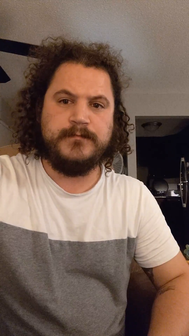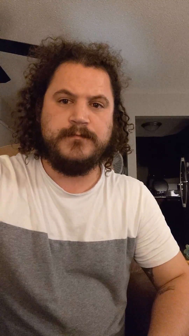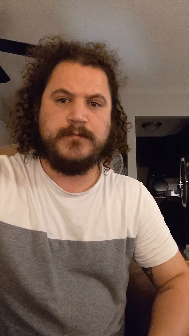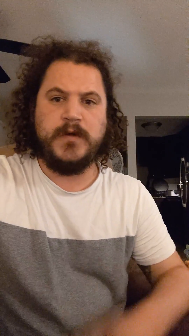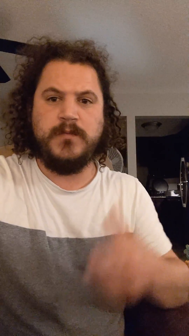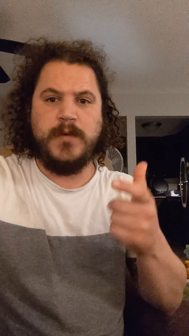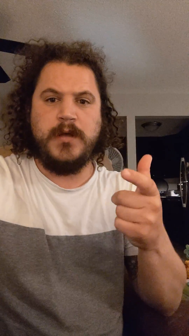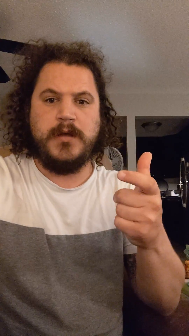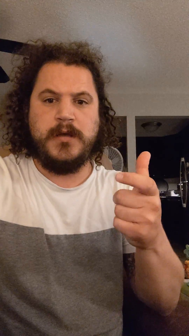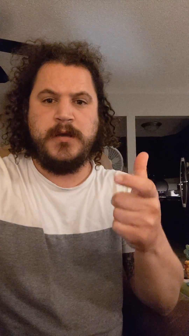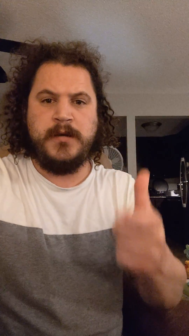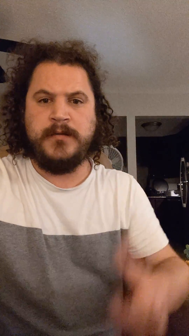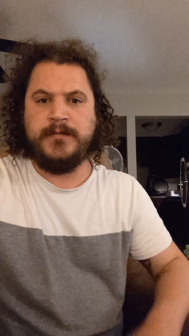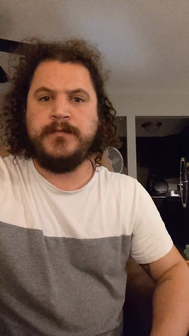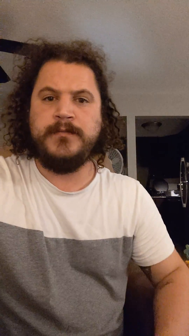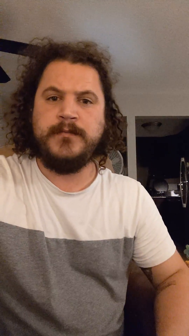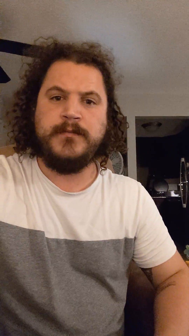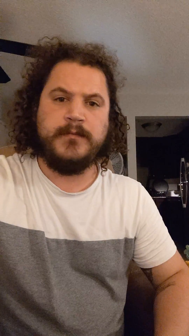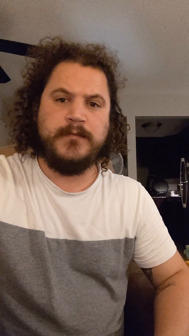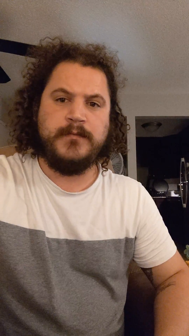run